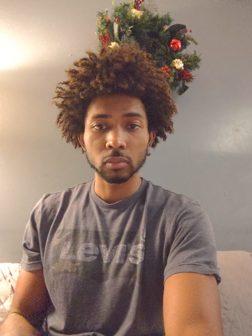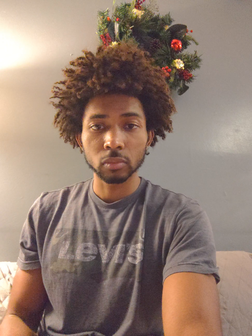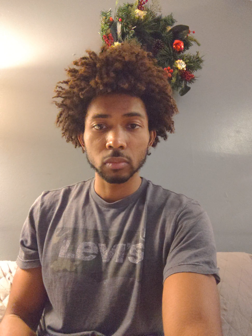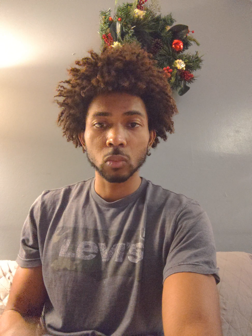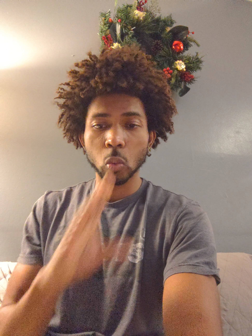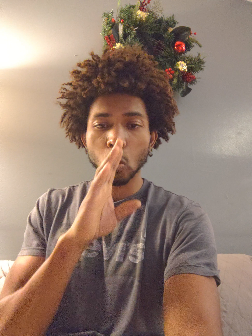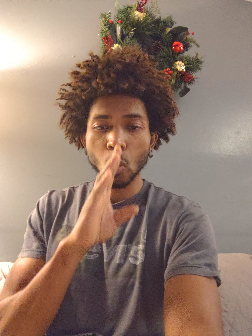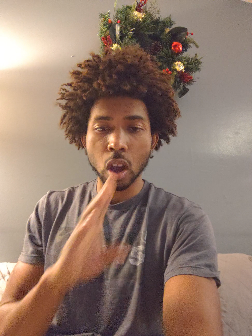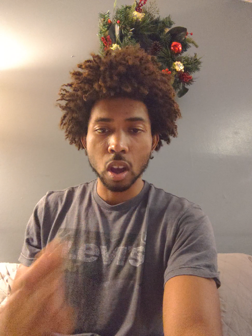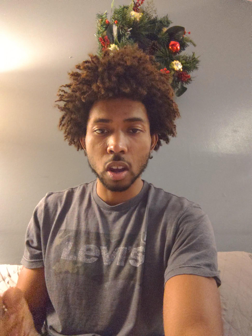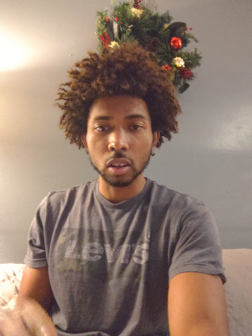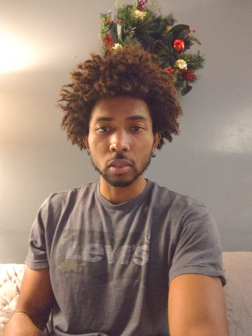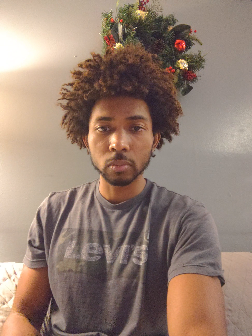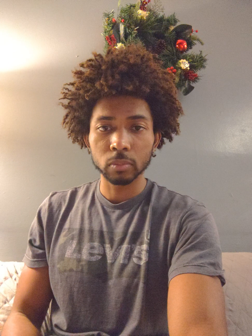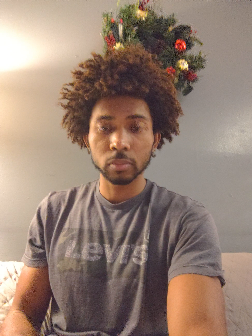quiet